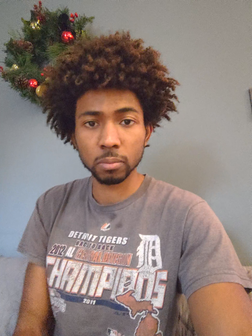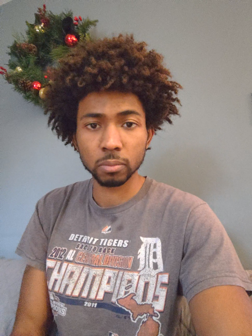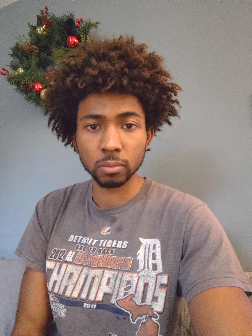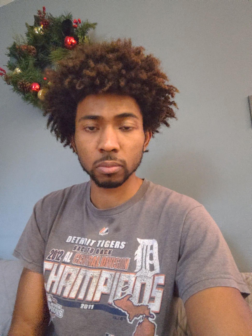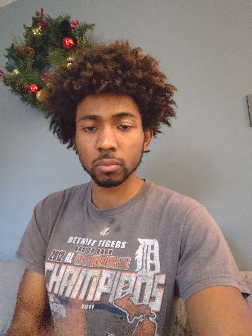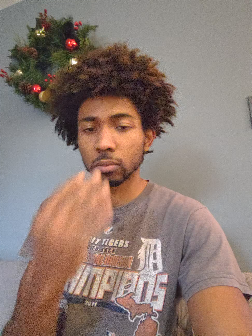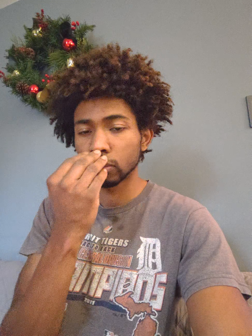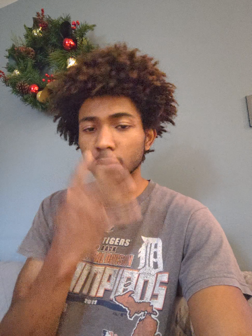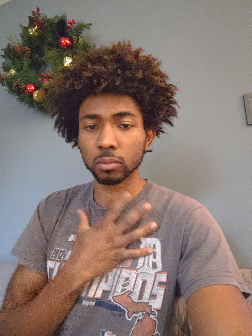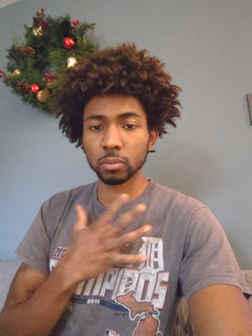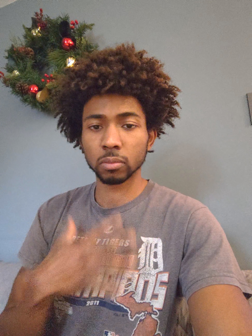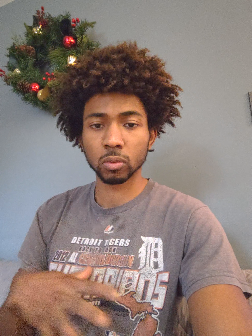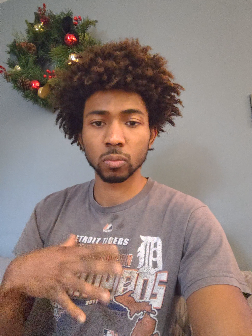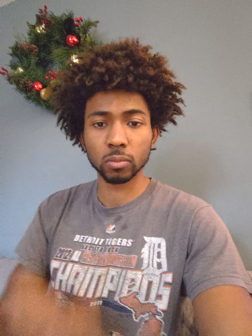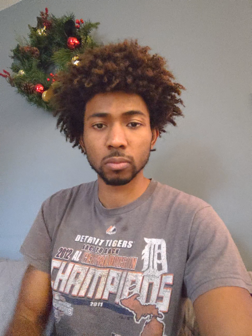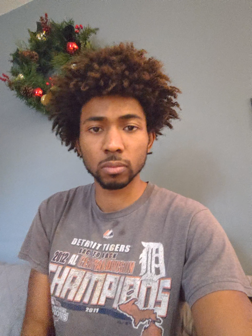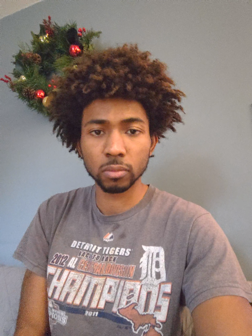pajamas